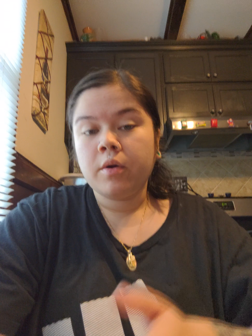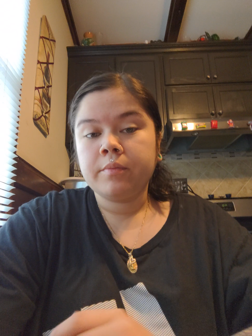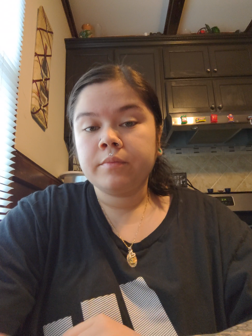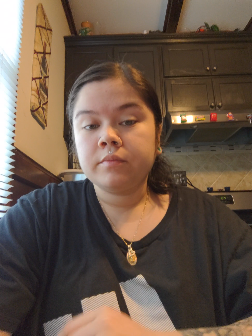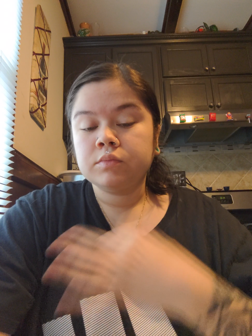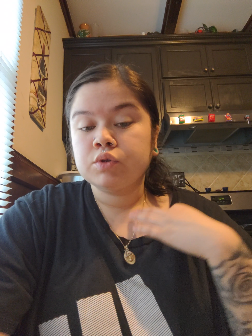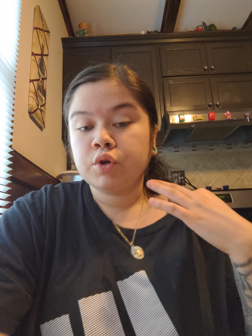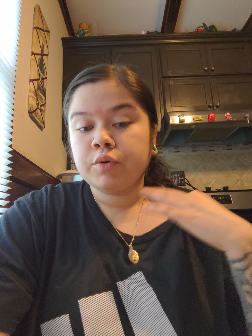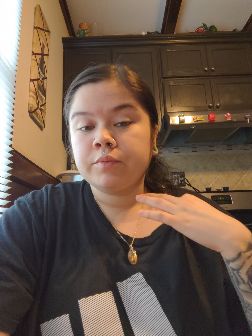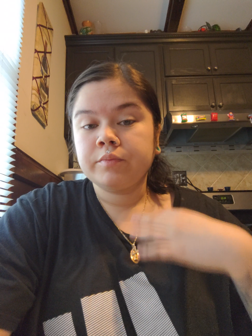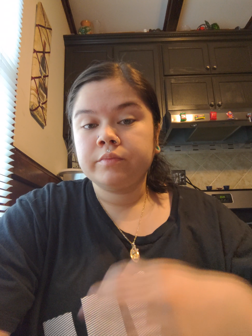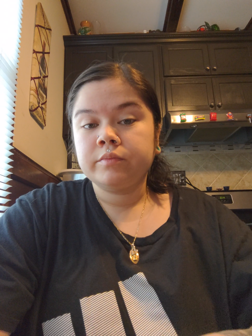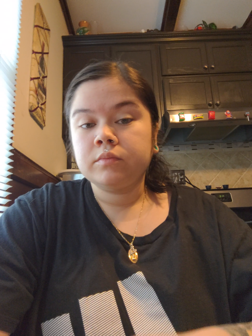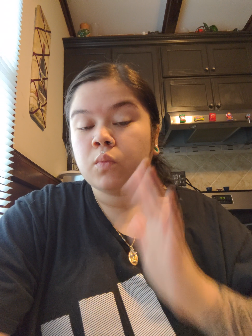shirt